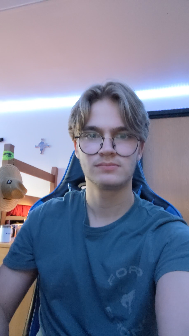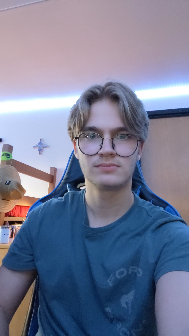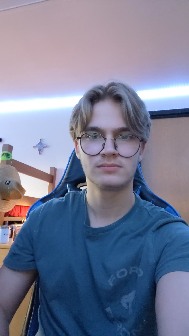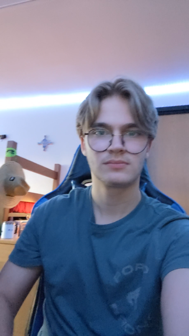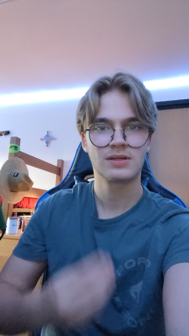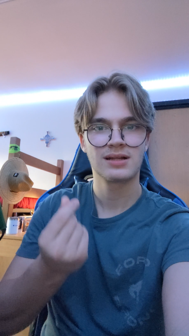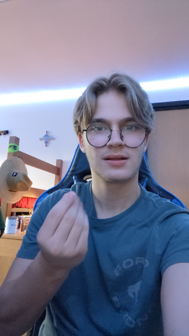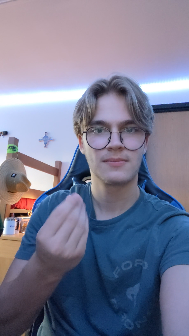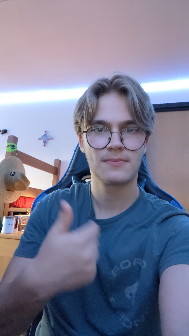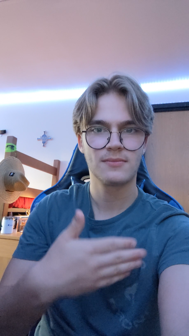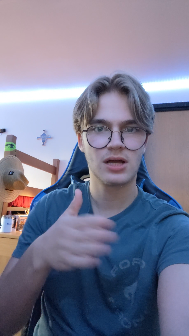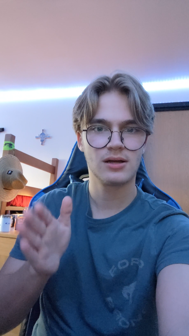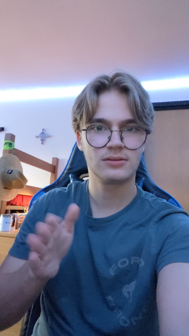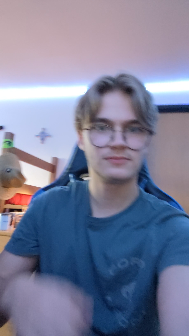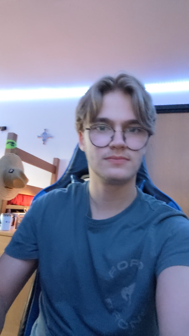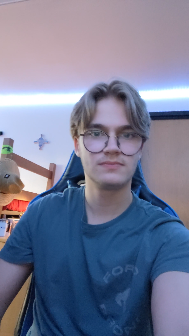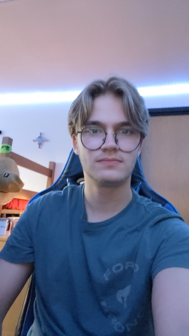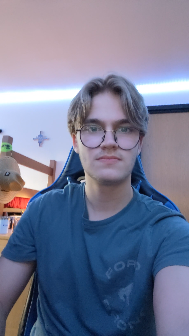sandbox